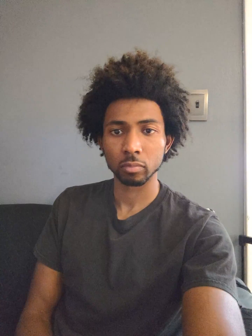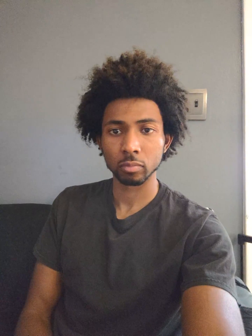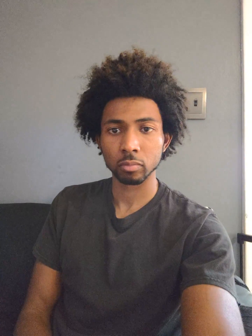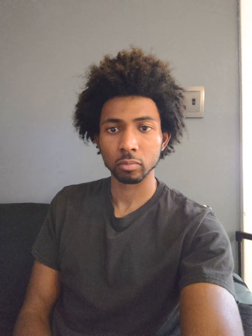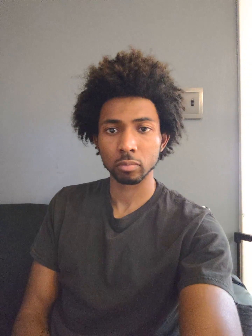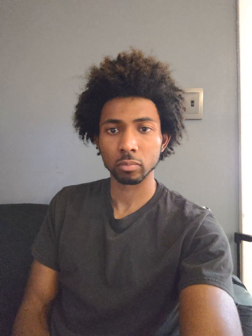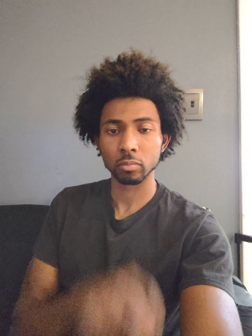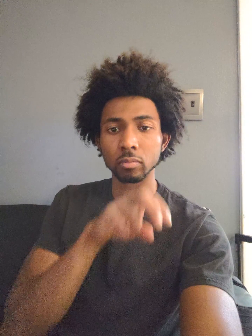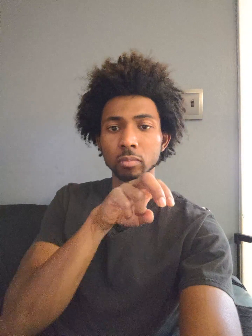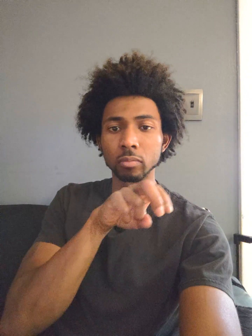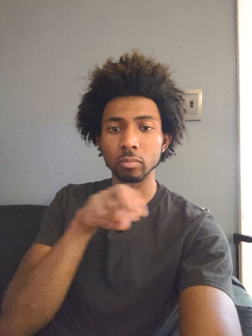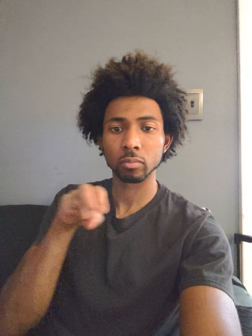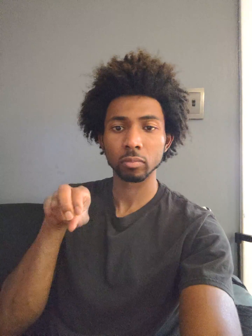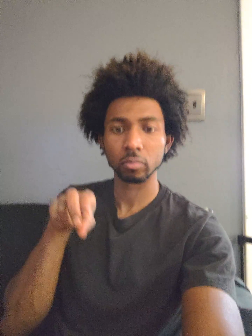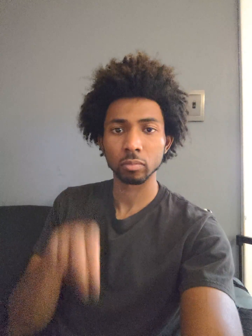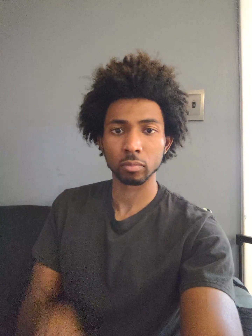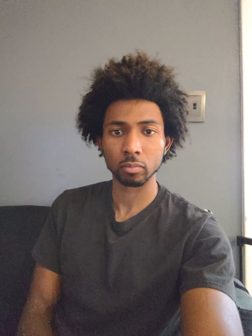porch